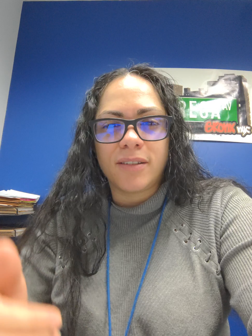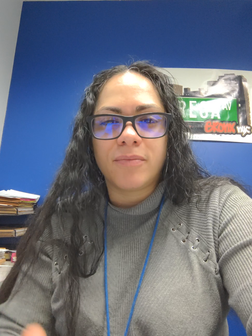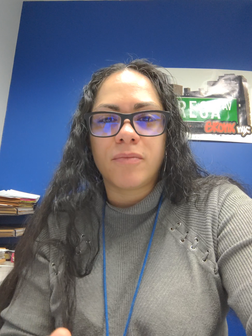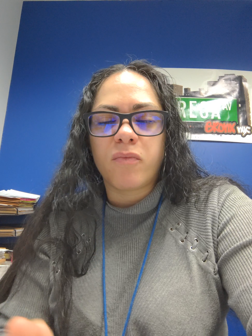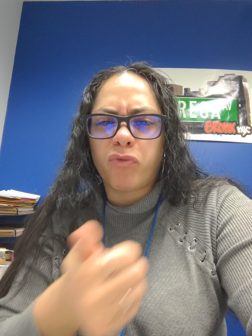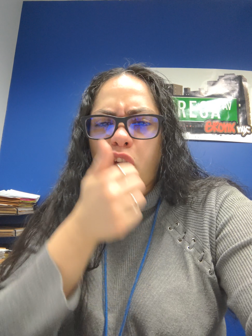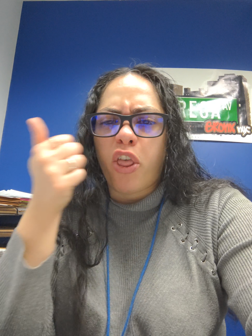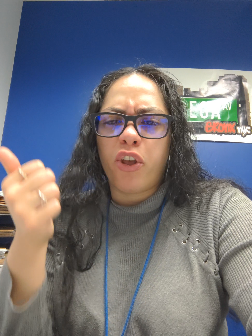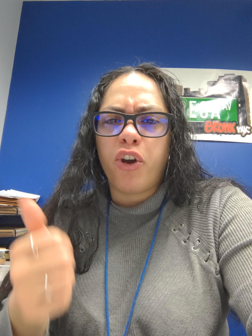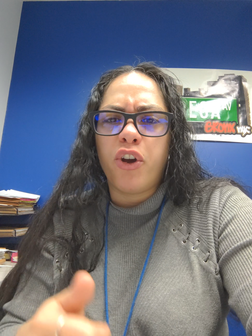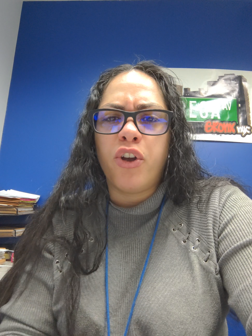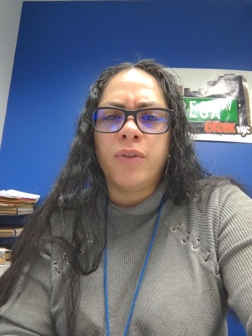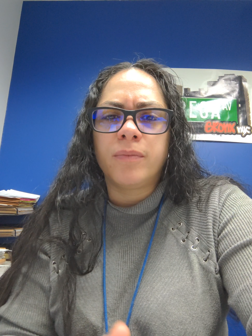another